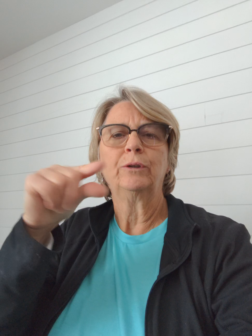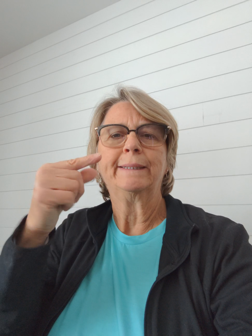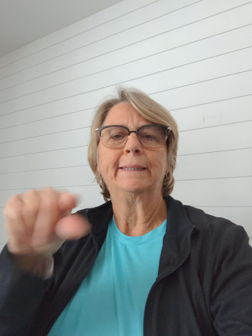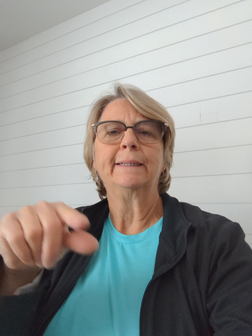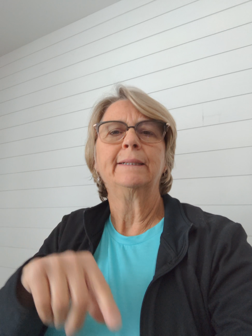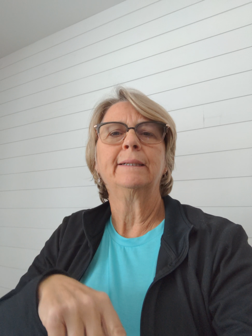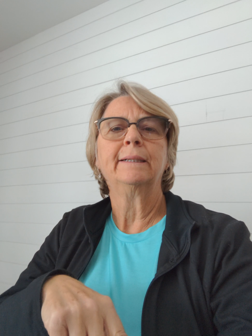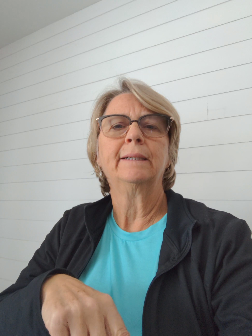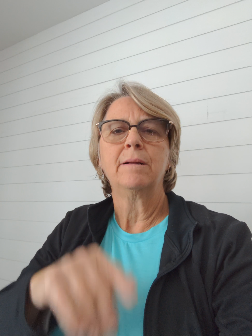green